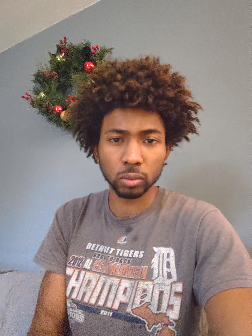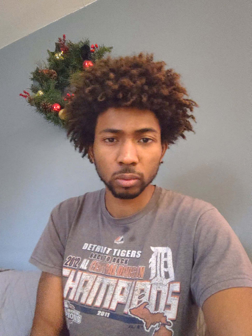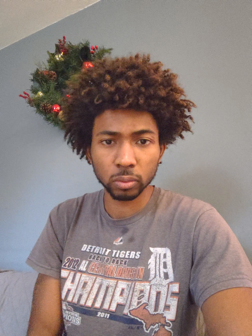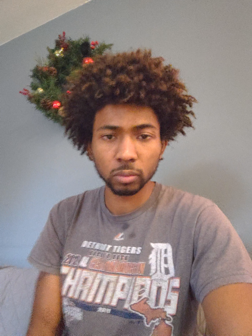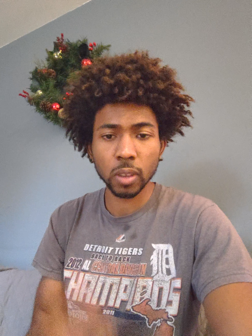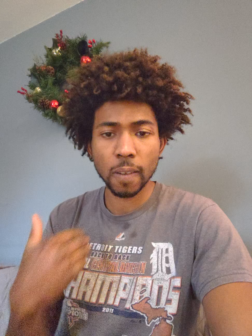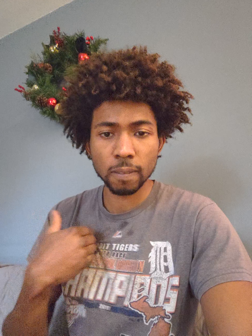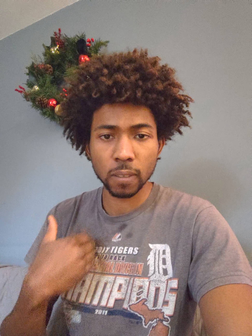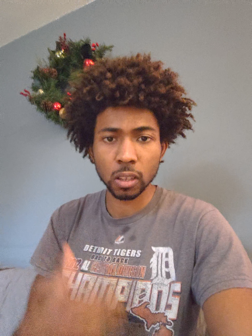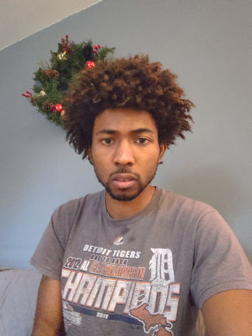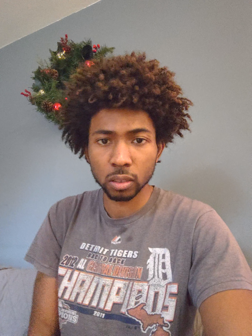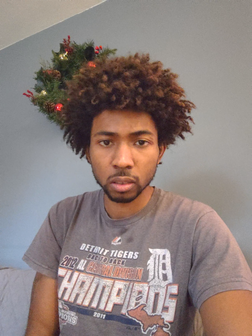have